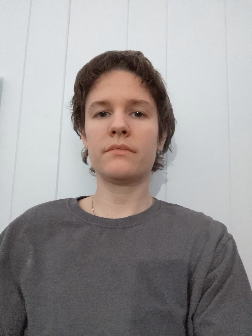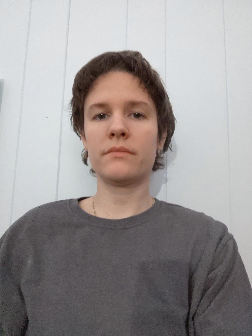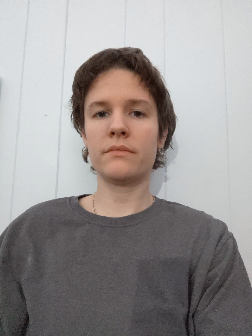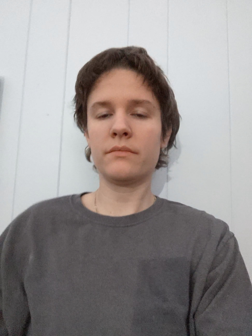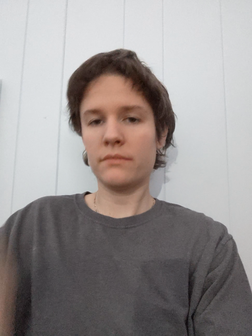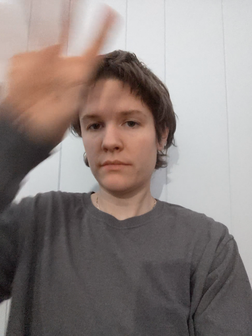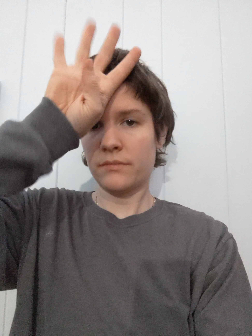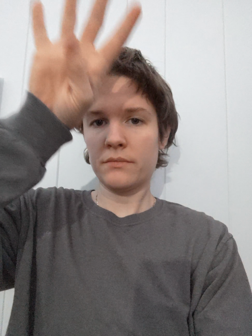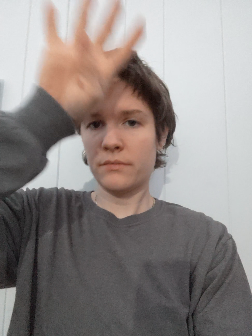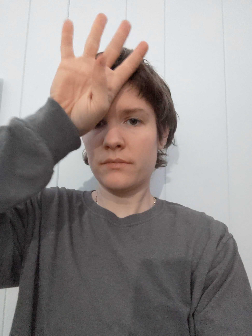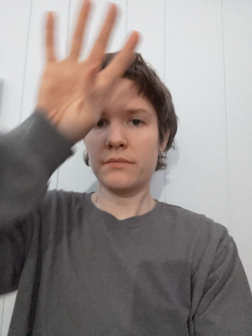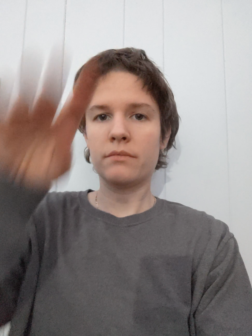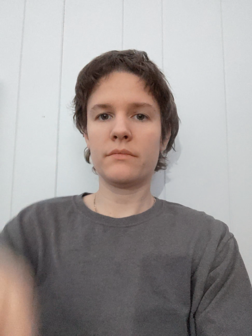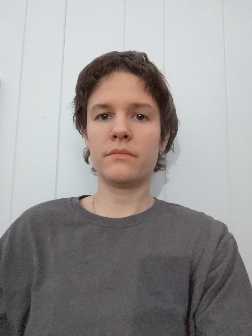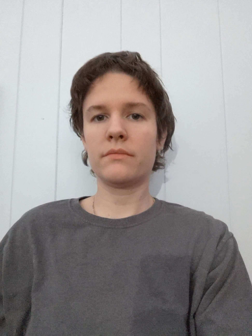fireman